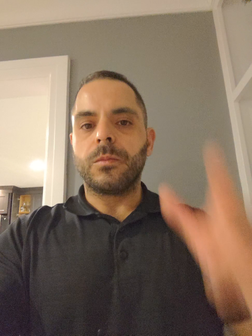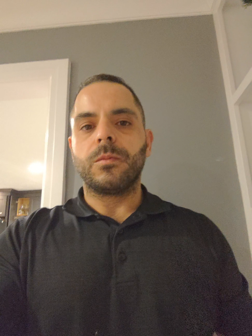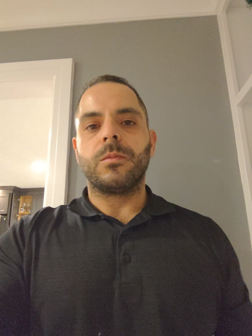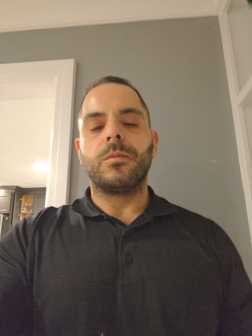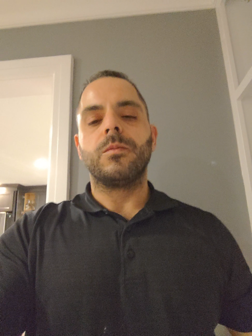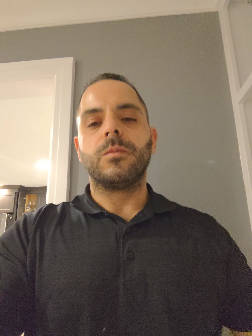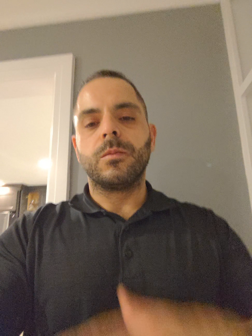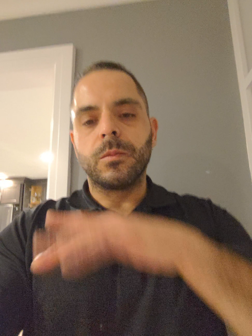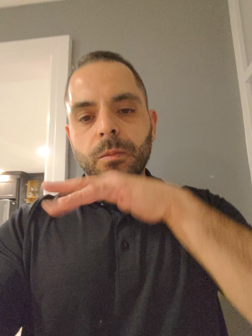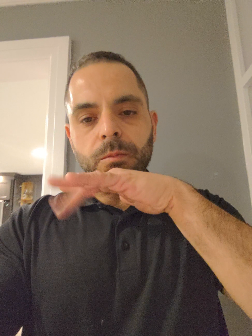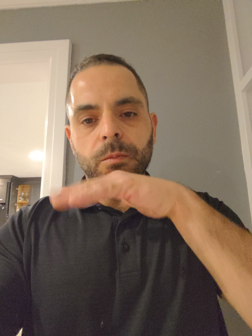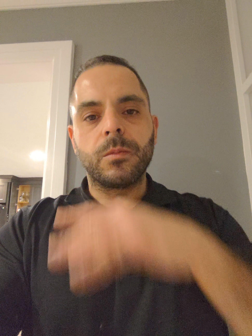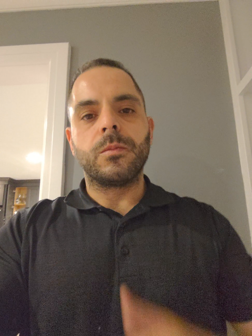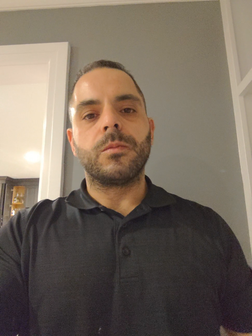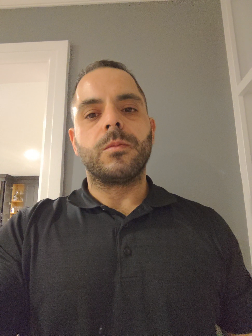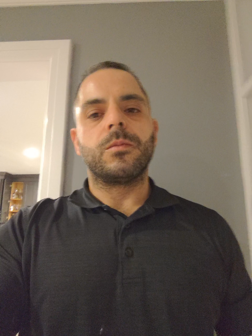dirty